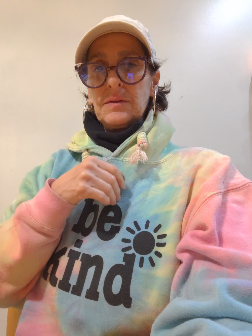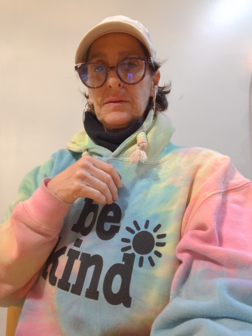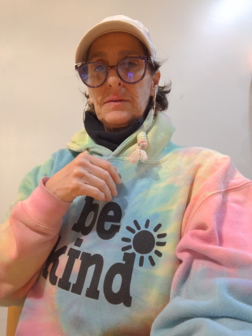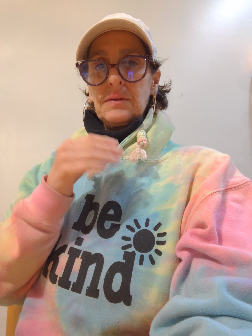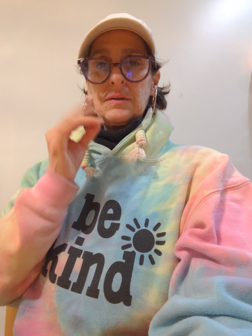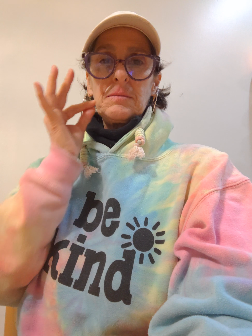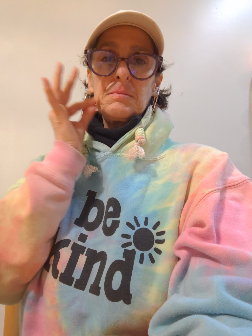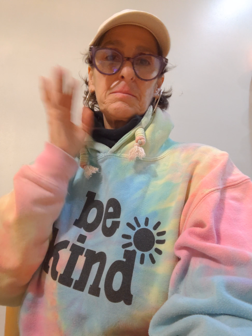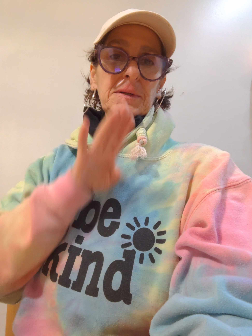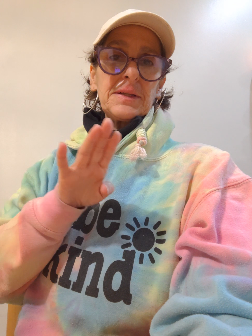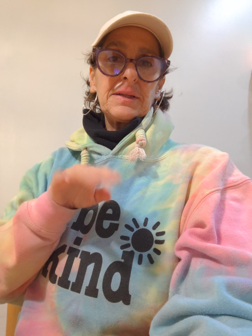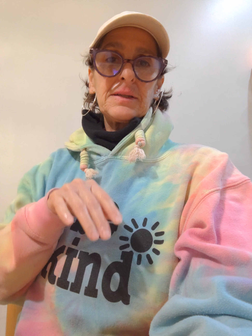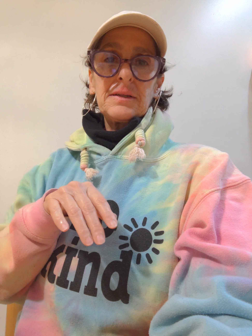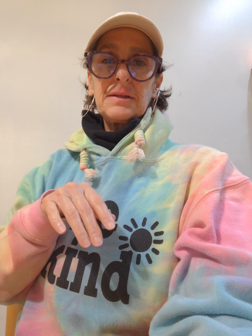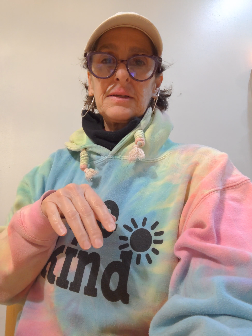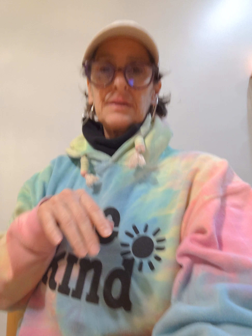bee